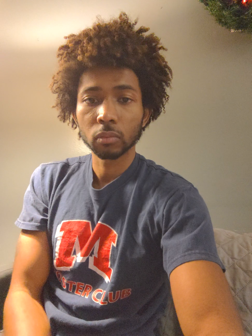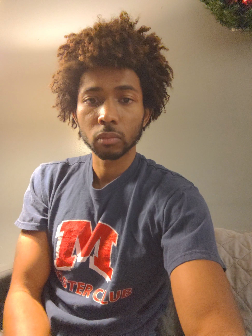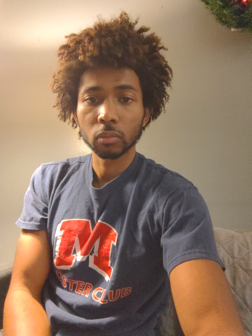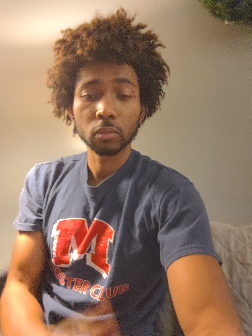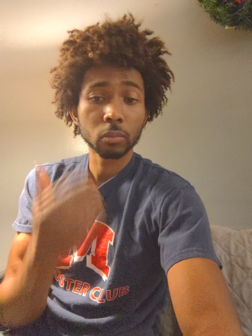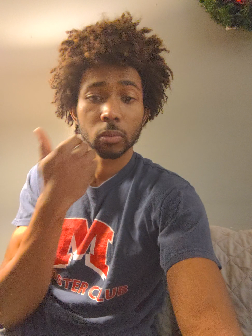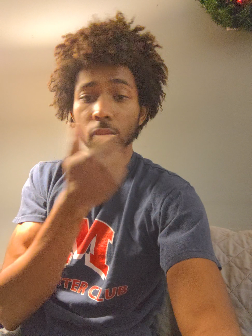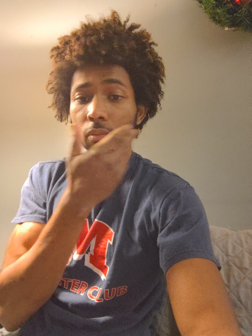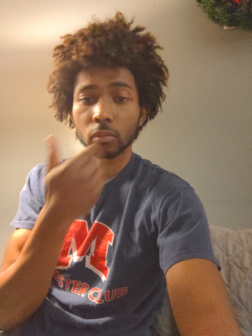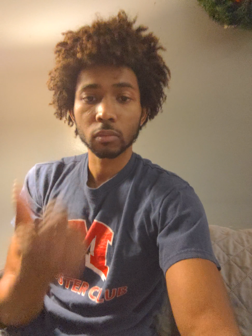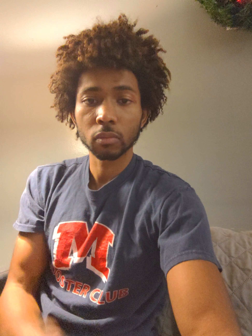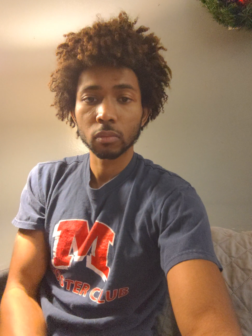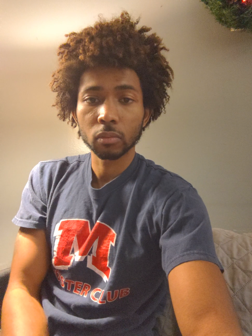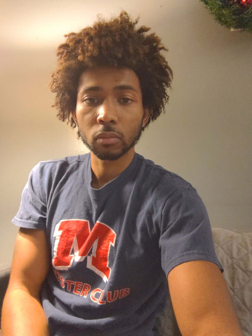napkin